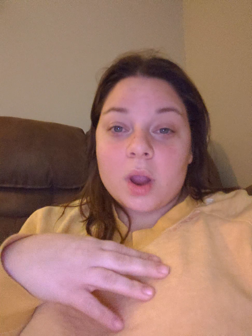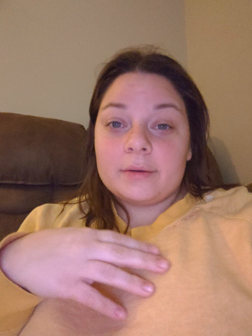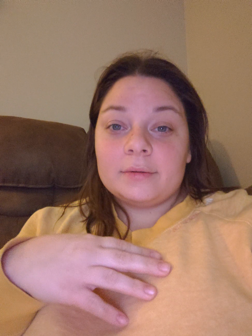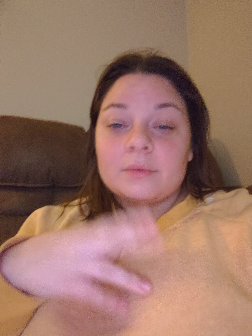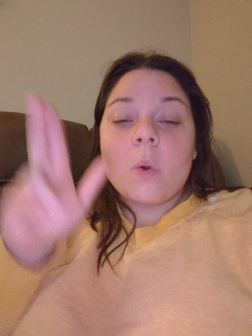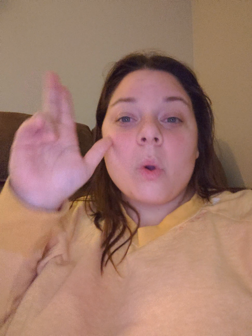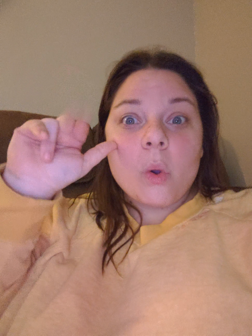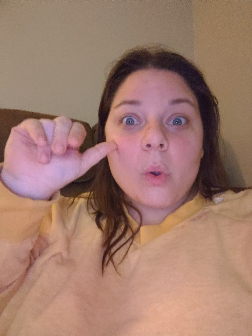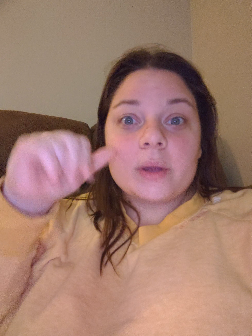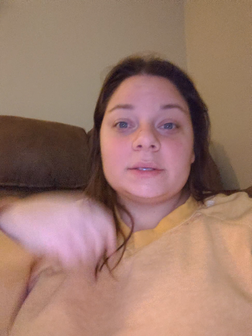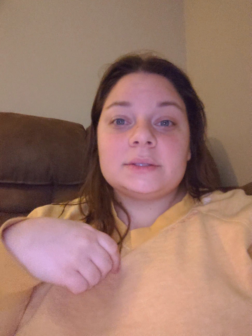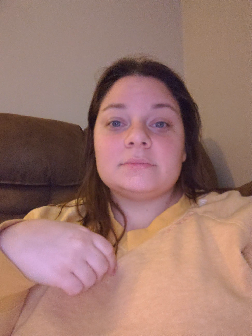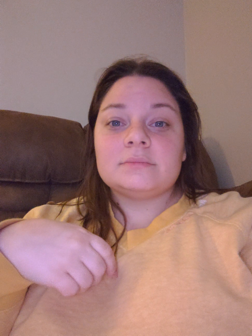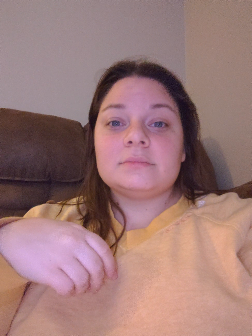horse